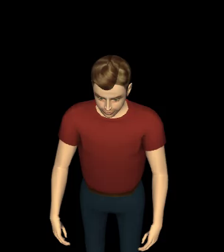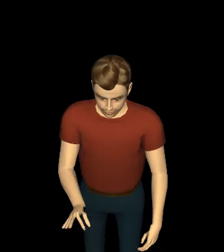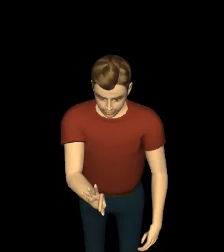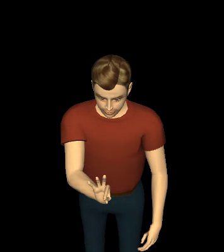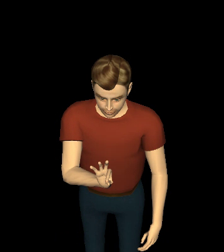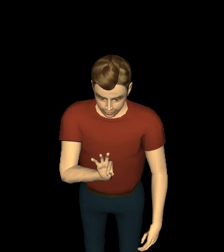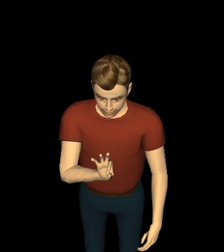دعوة